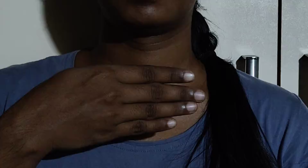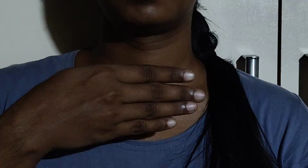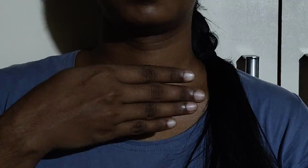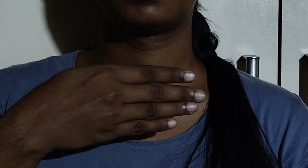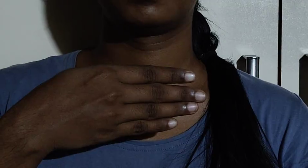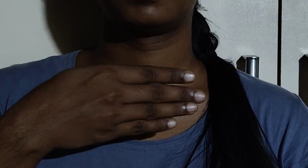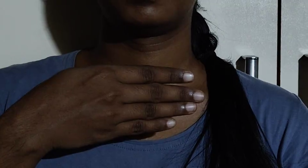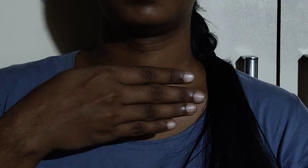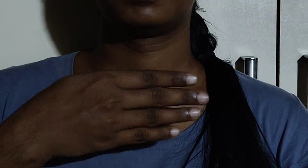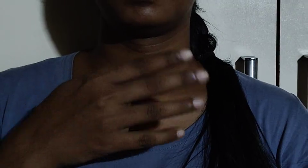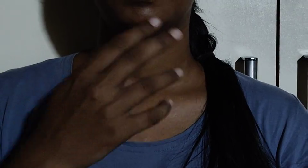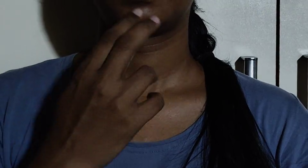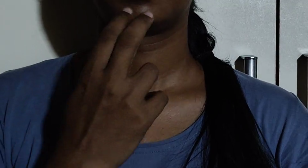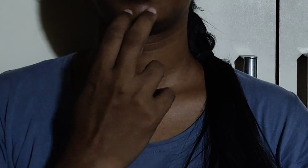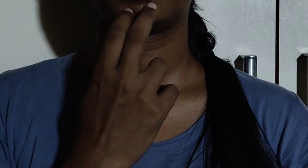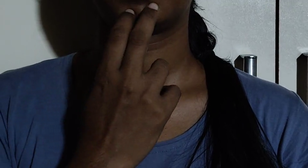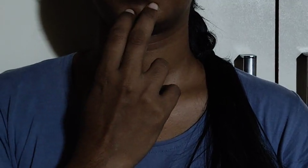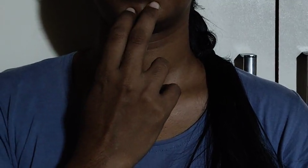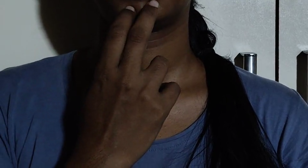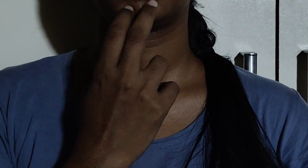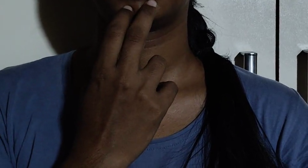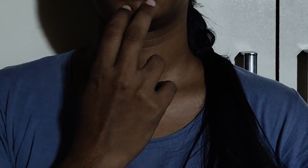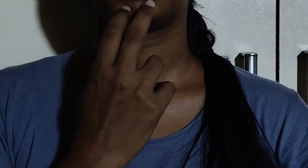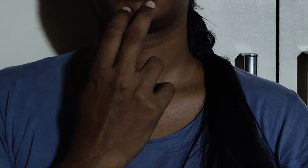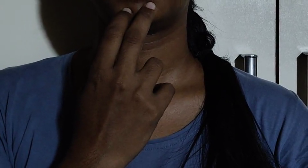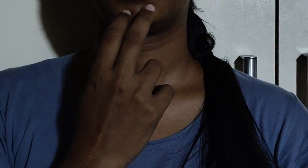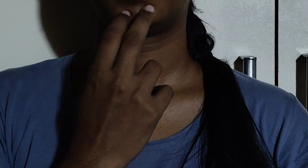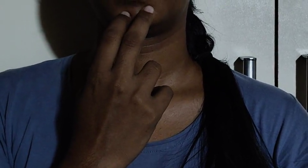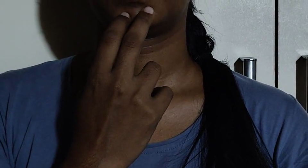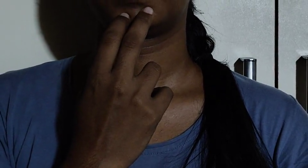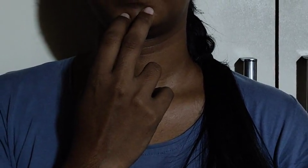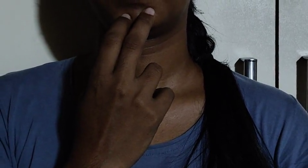അഃ